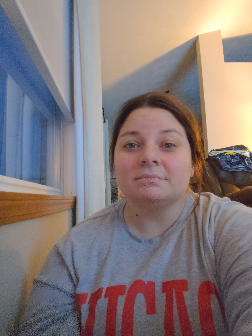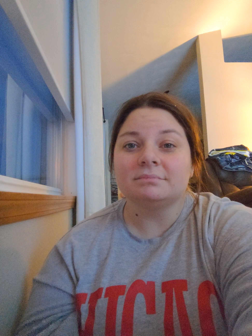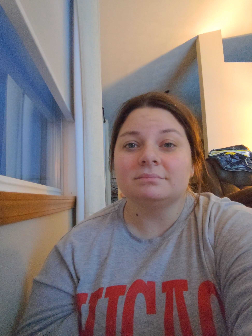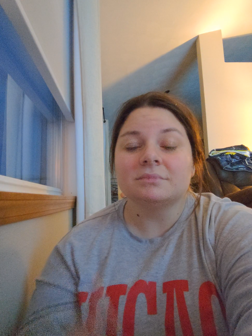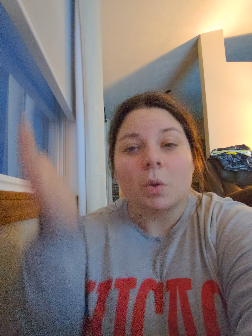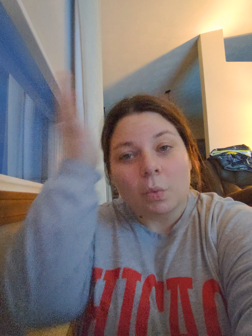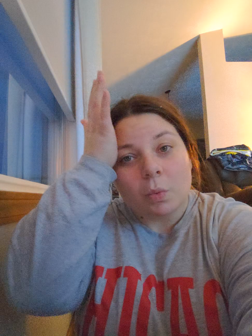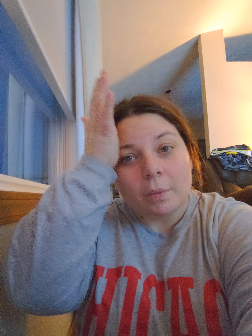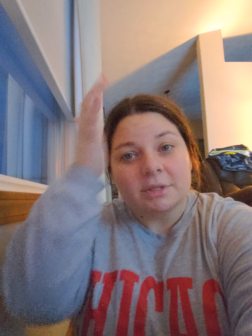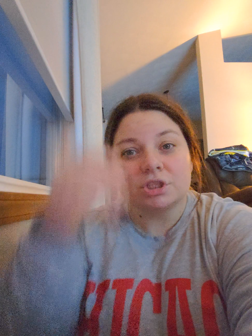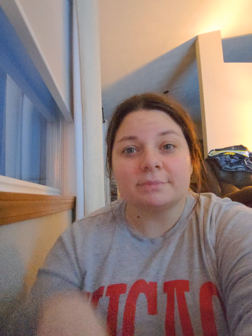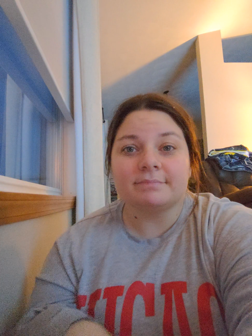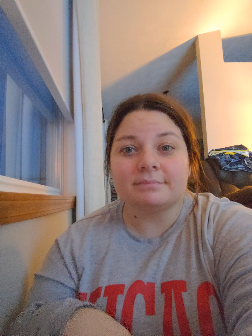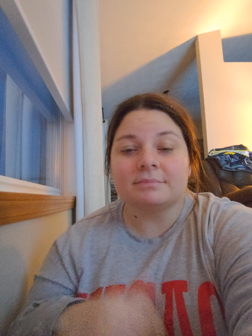garbage